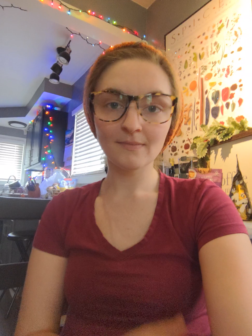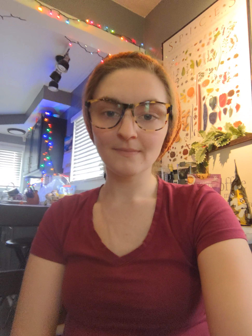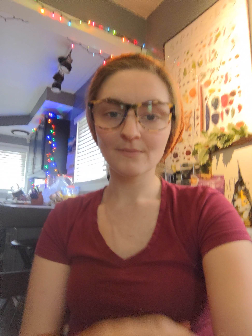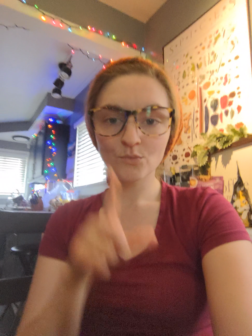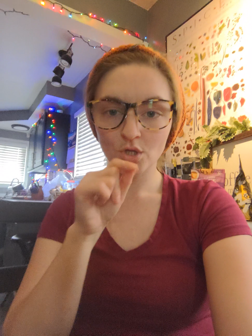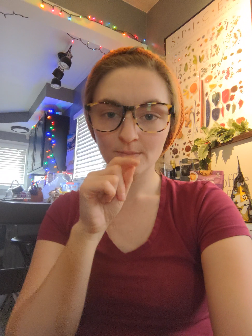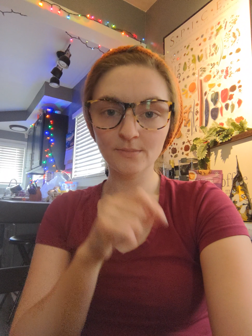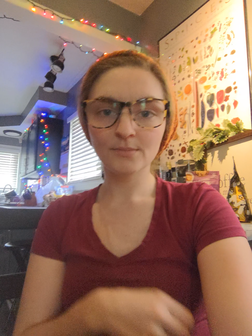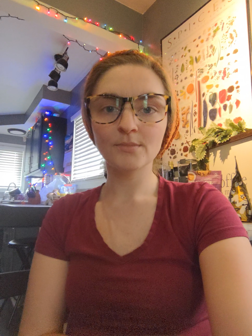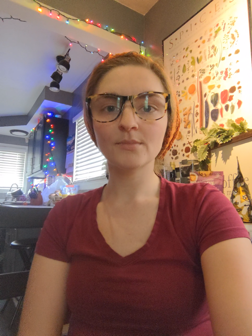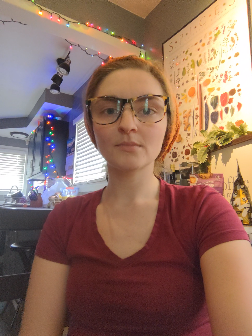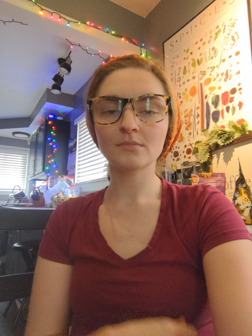bird